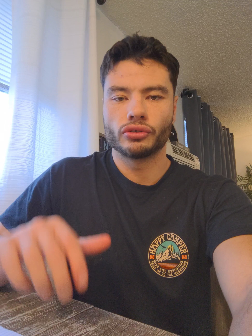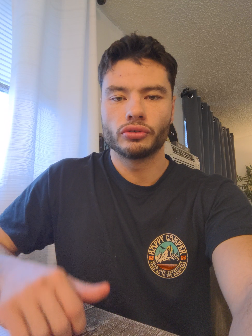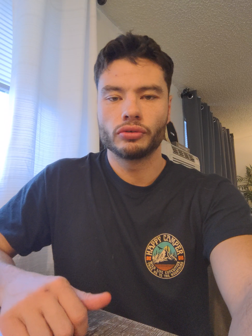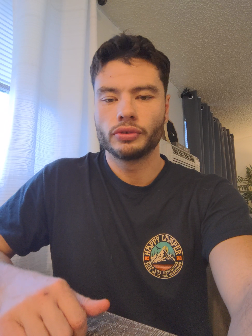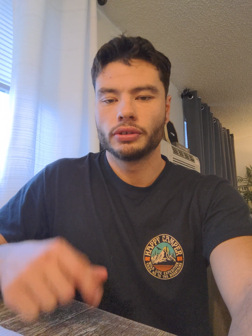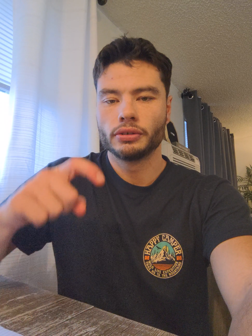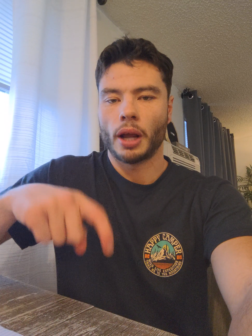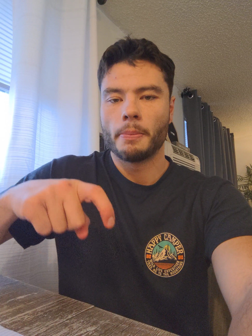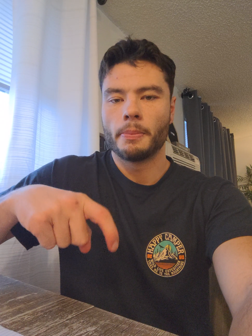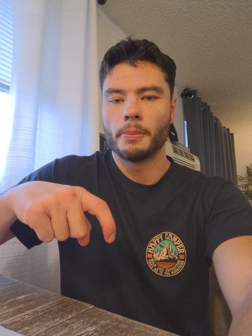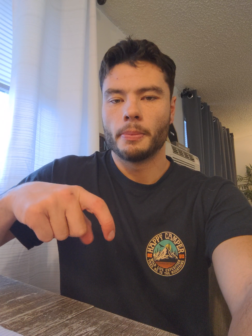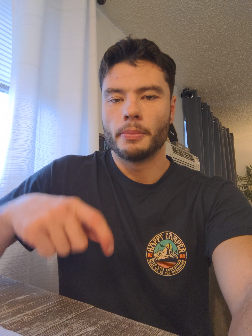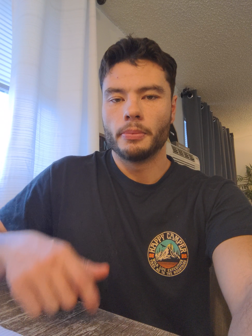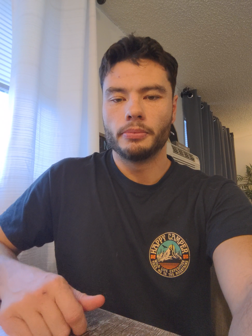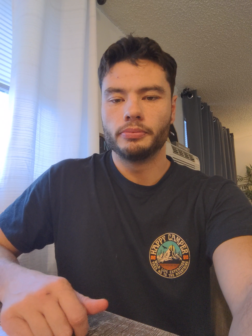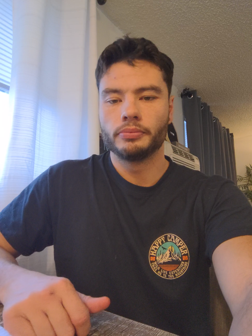time